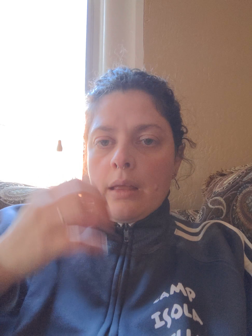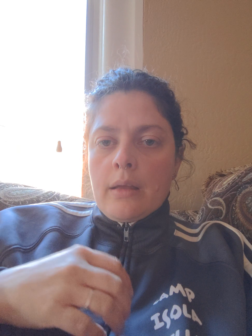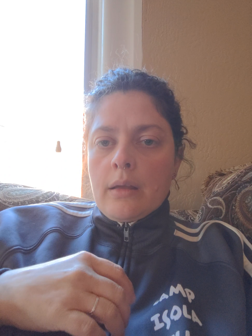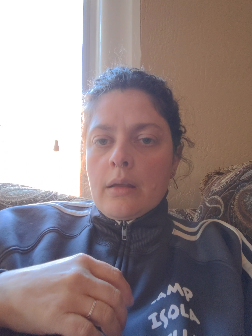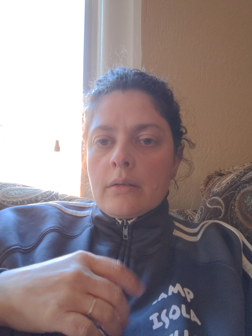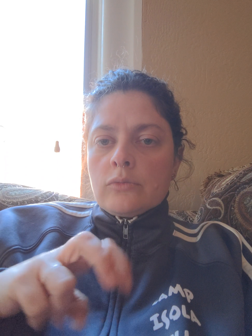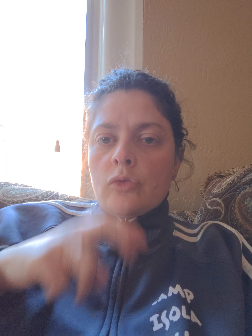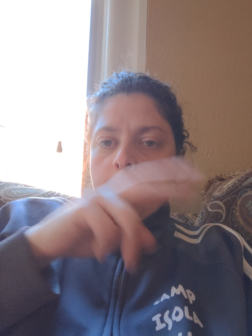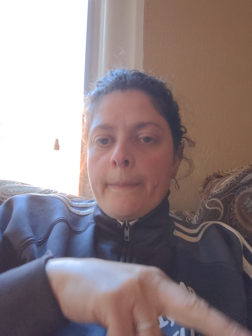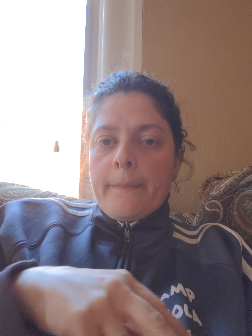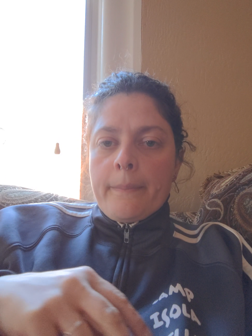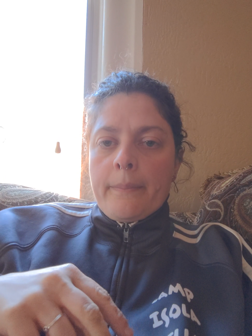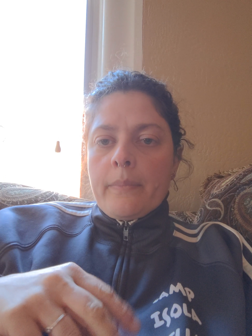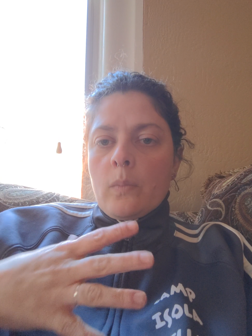jump